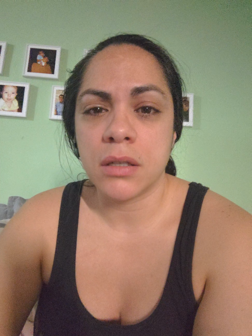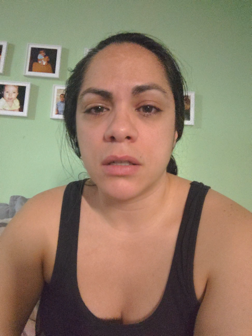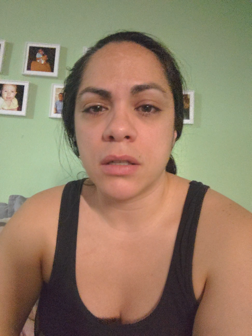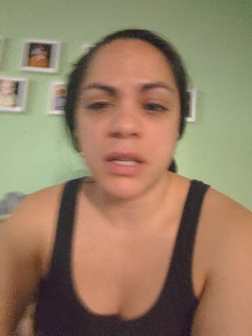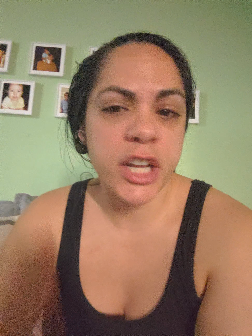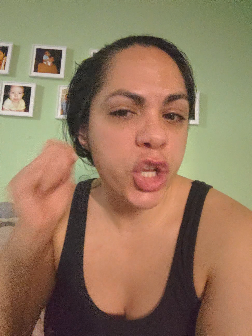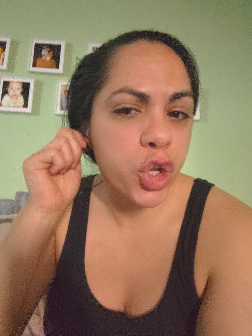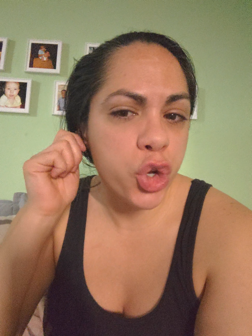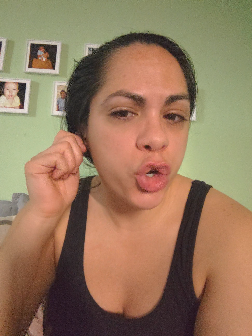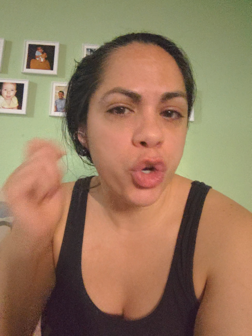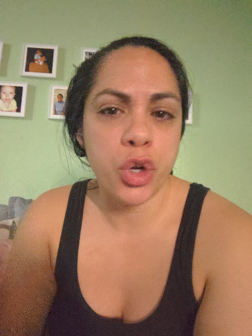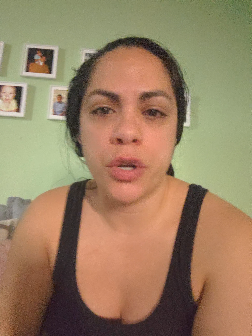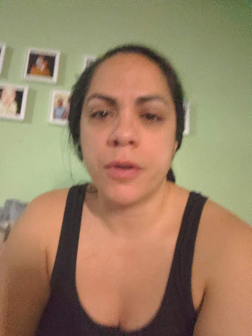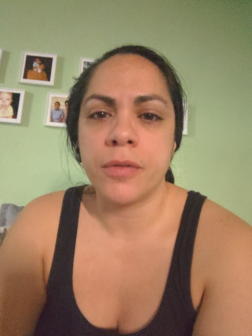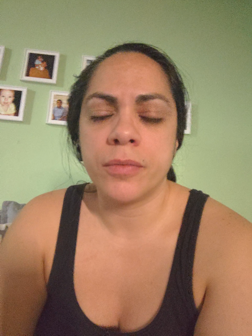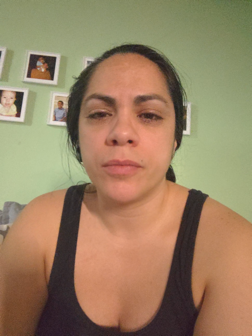ear